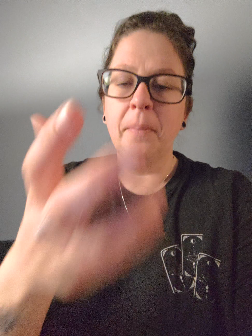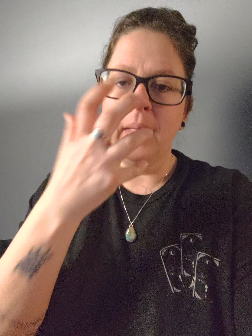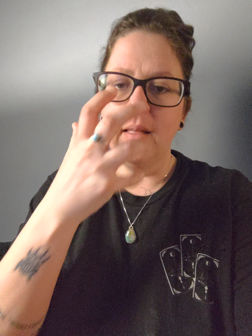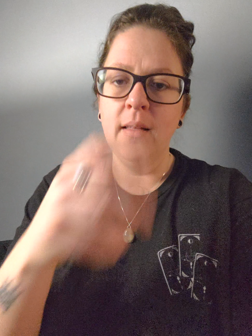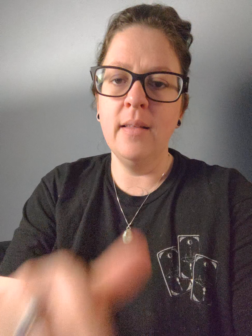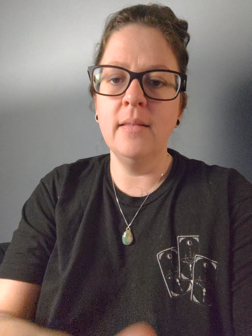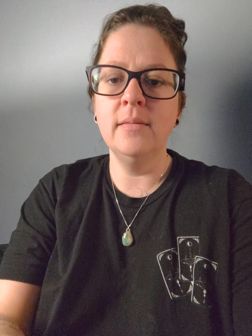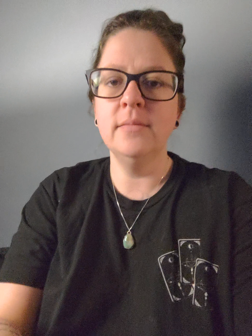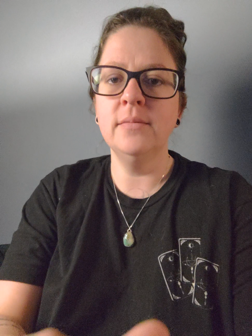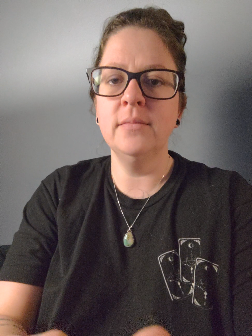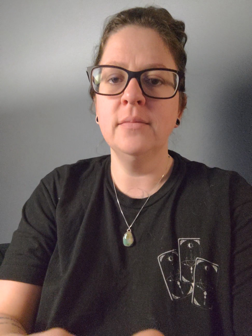mad